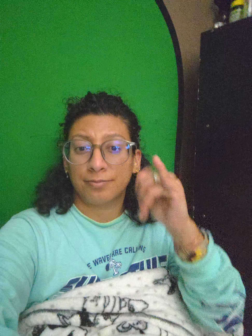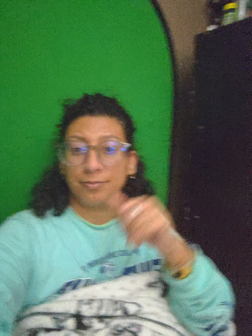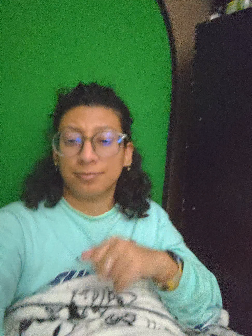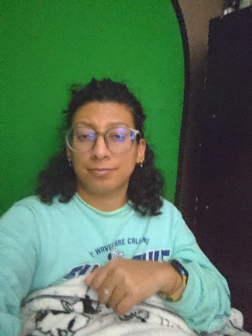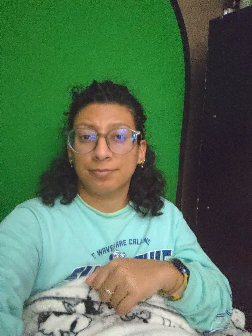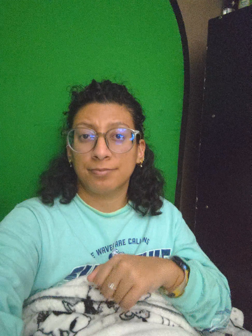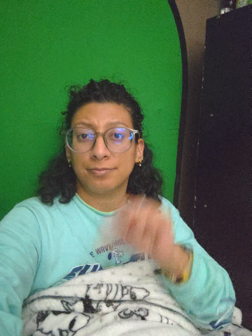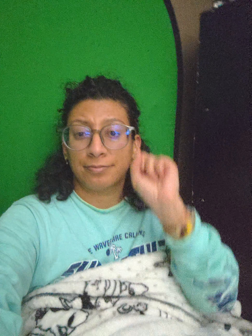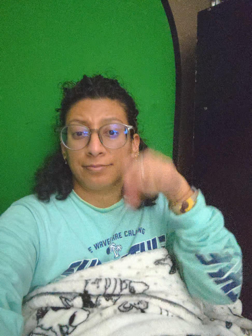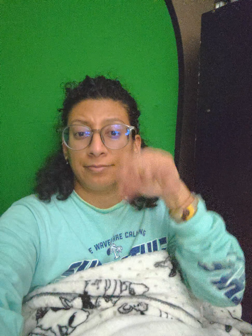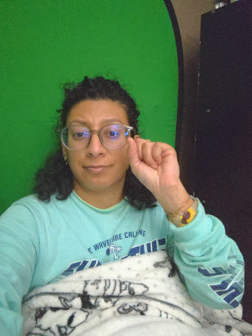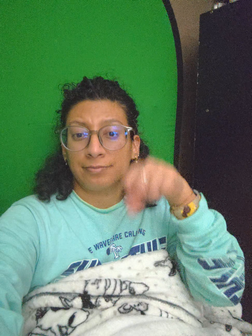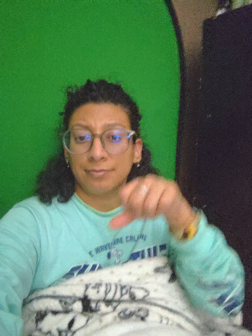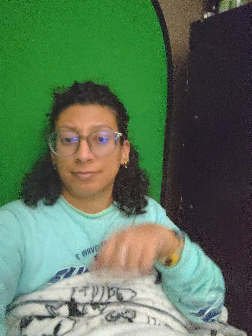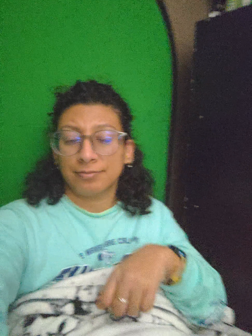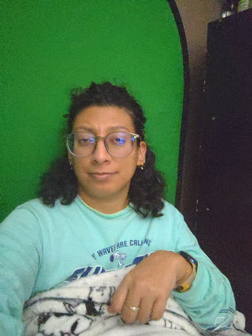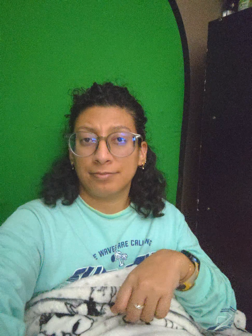yes